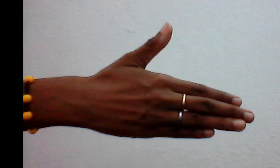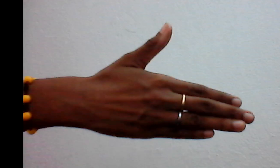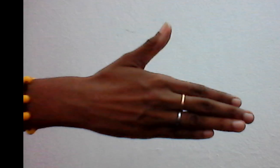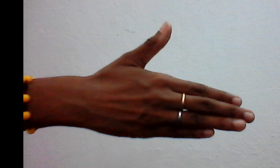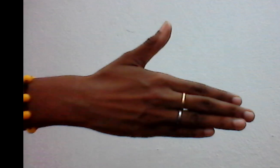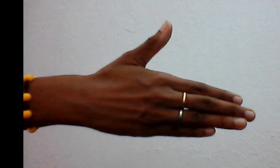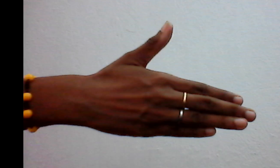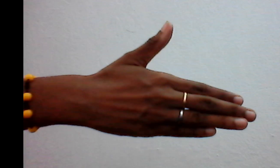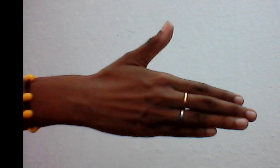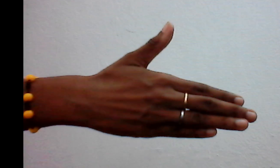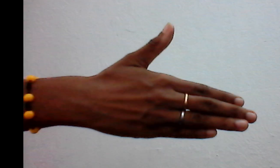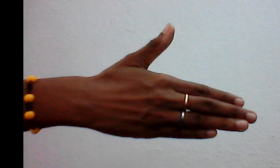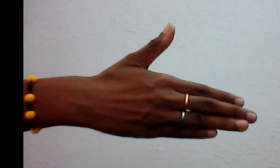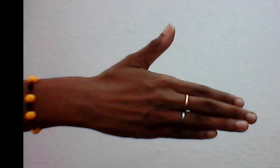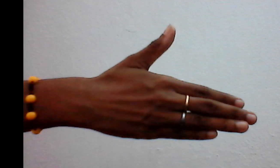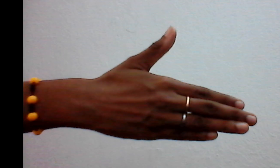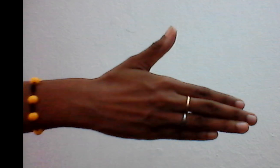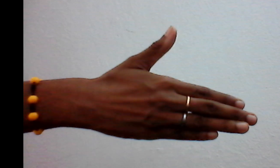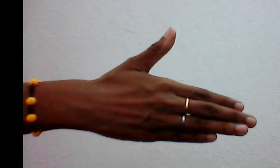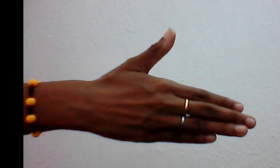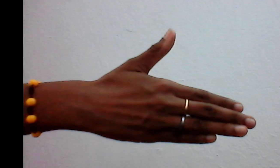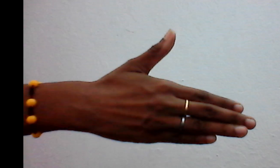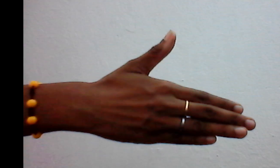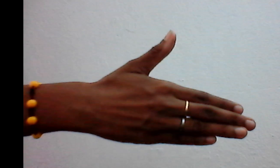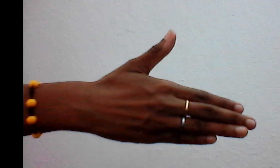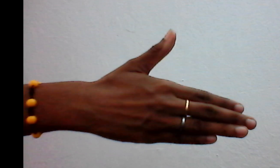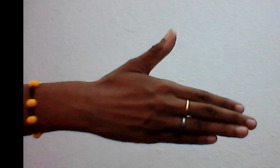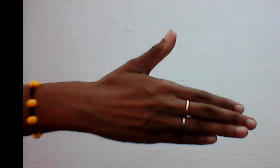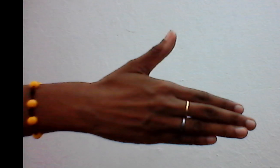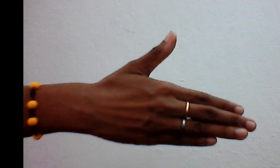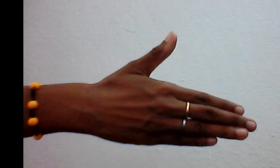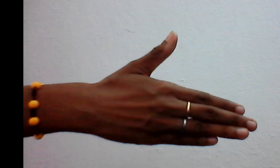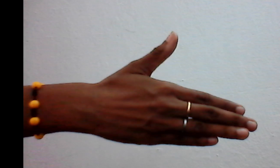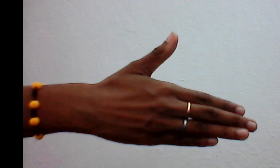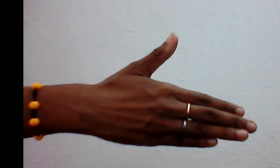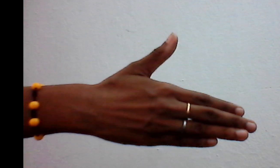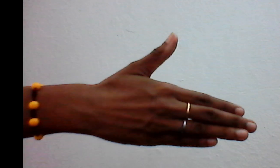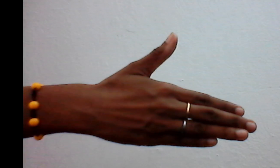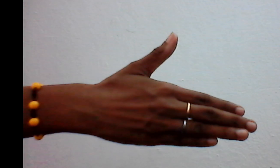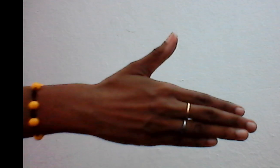ആ